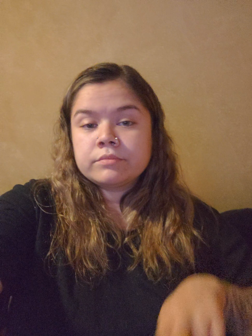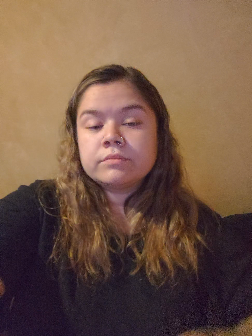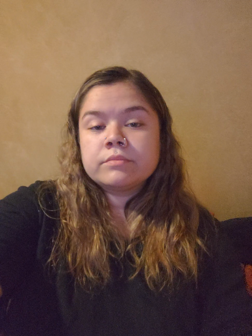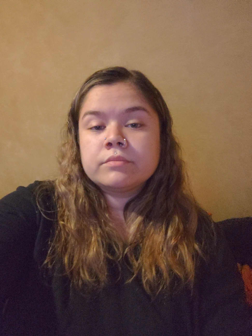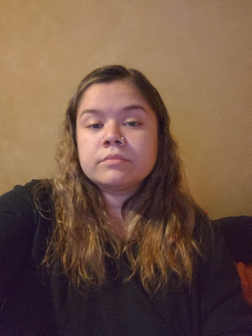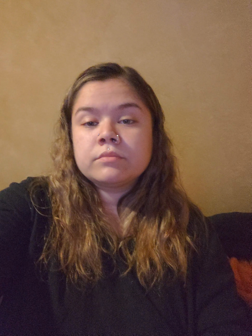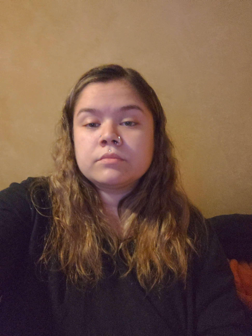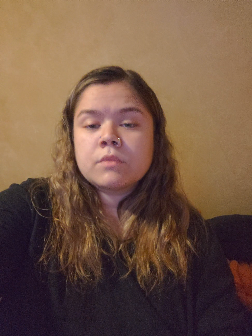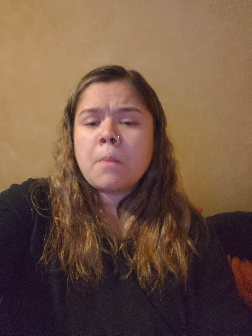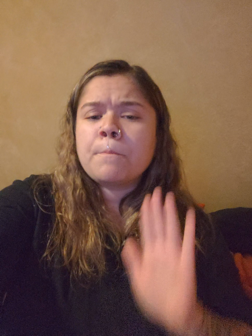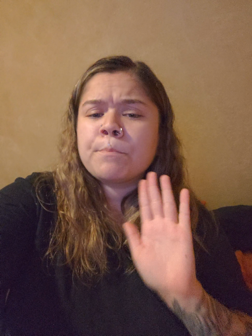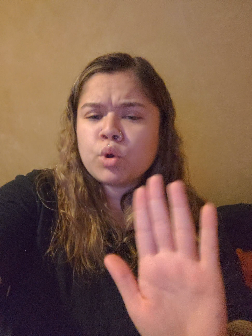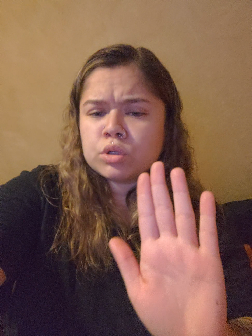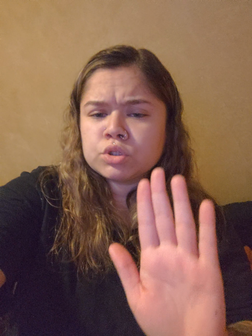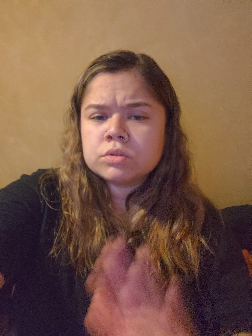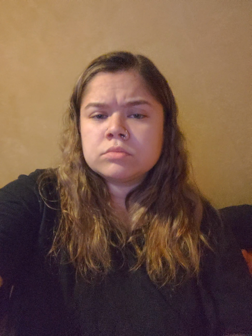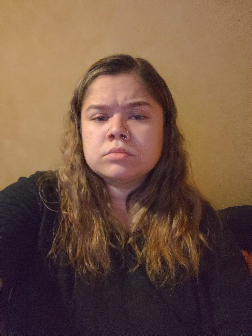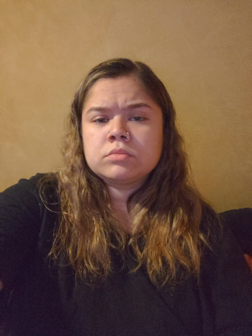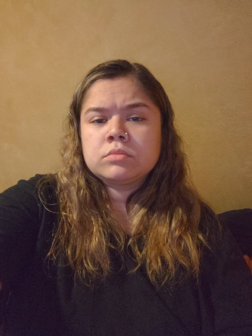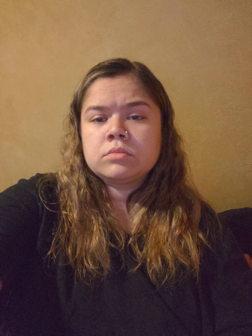push